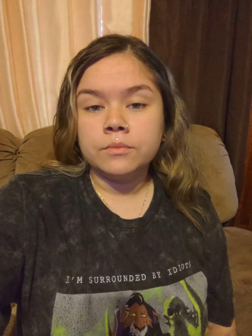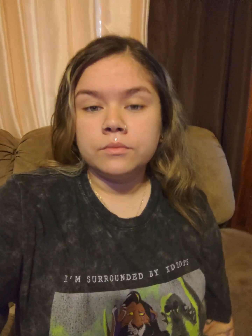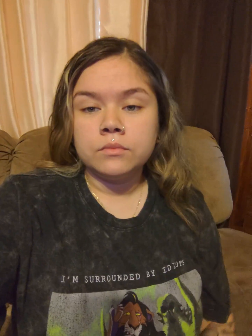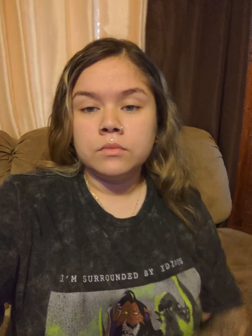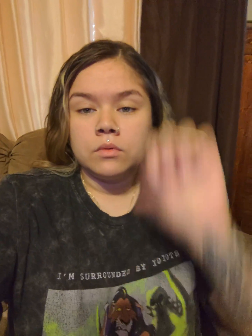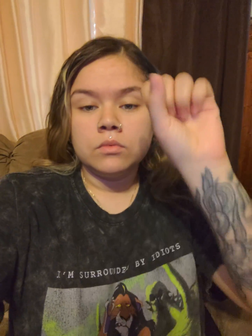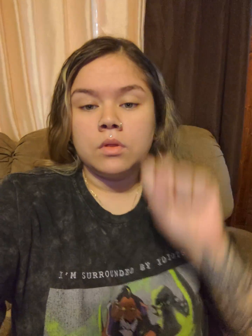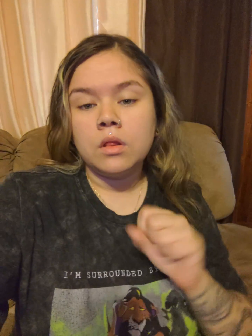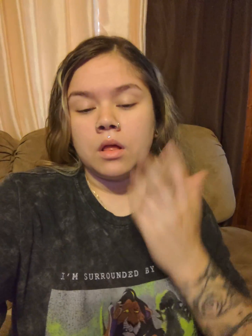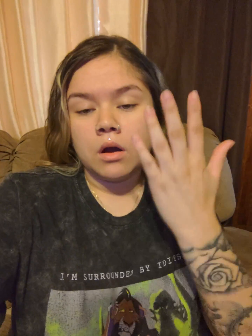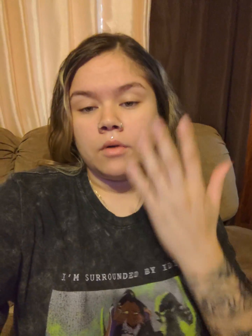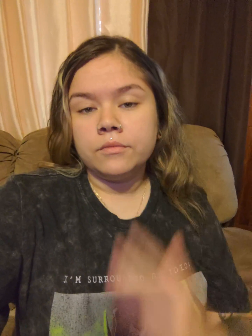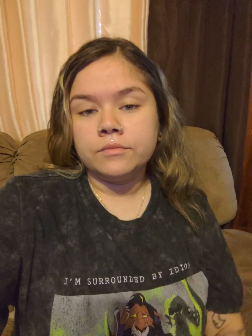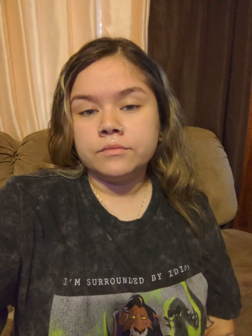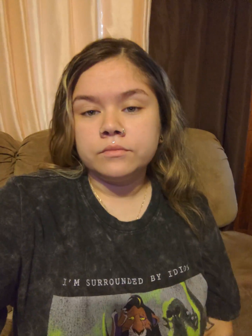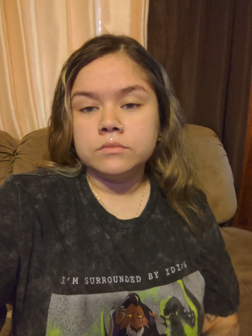gloves